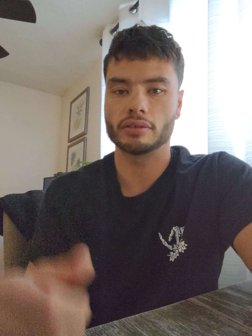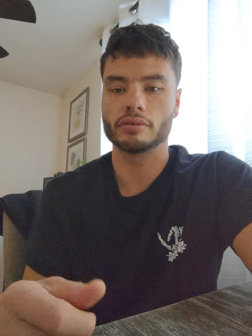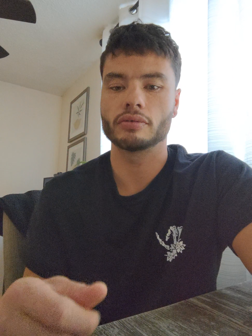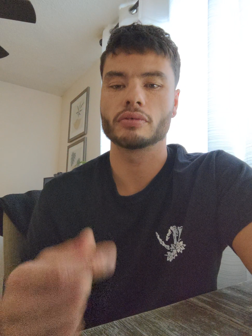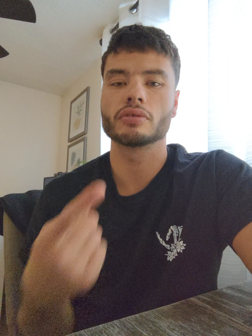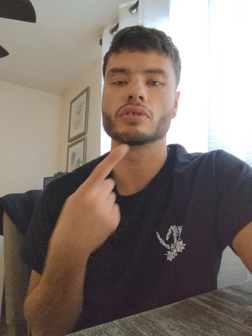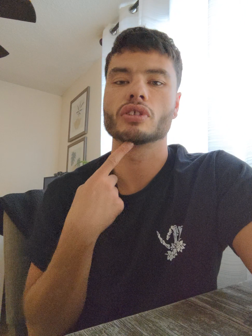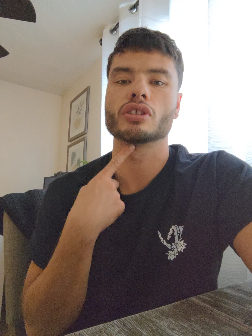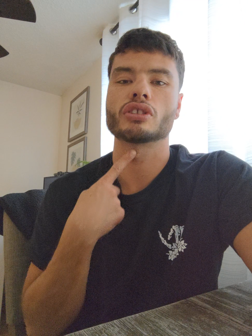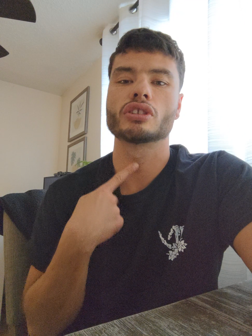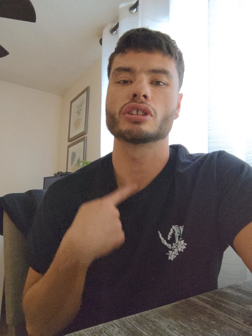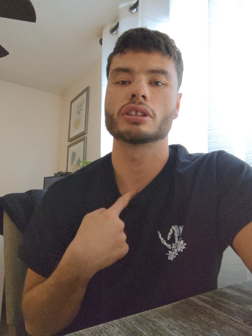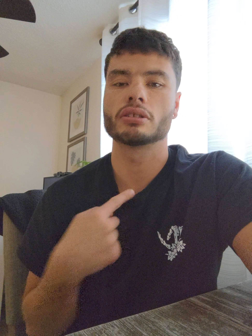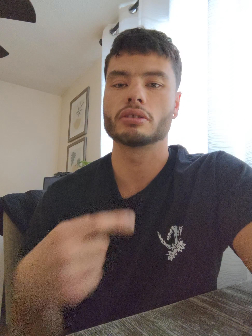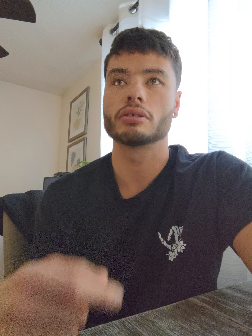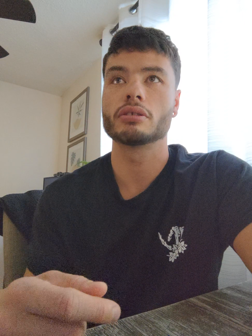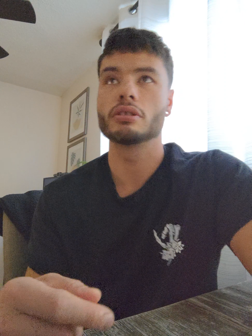thirsty